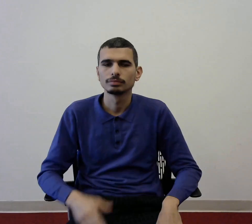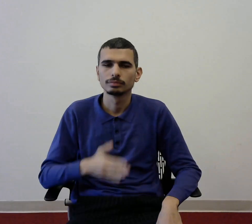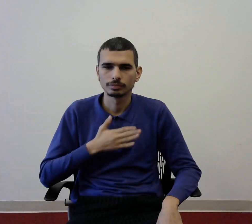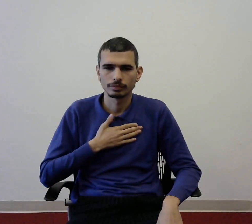mən